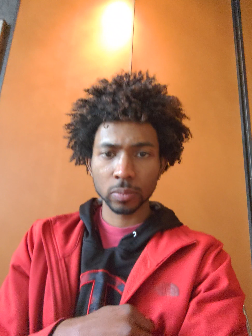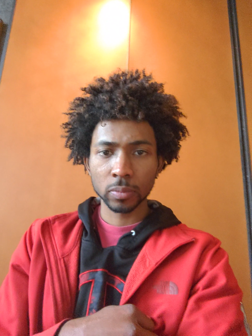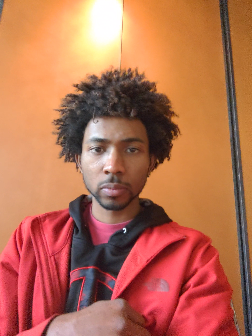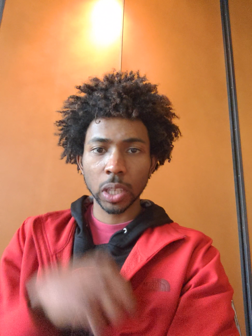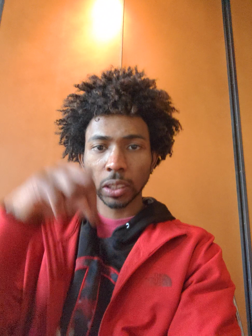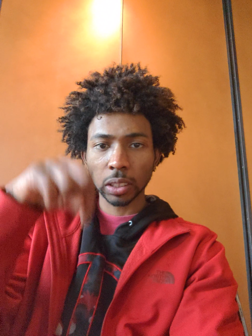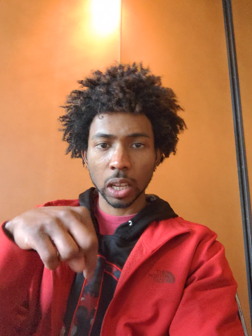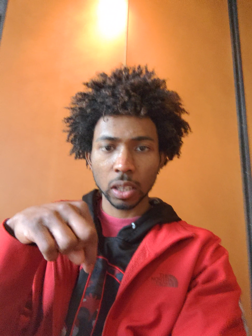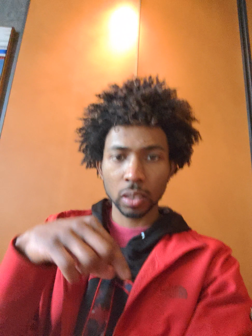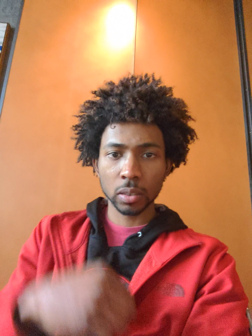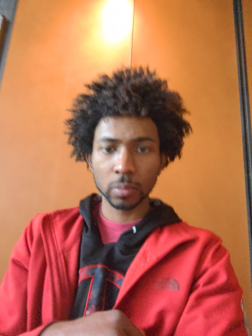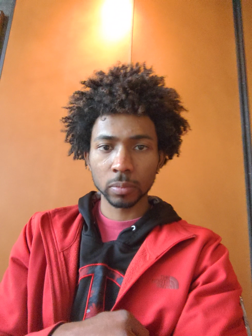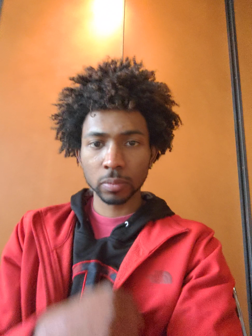down